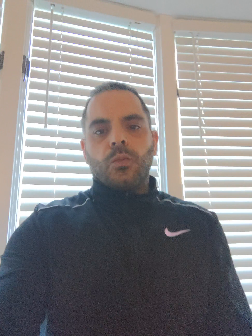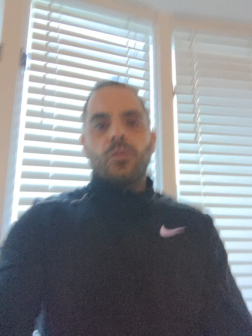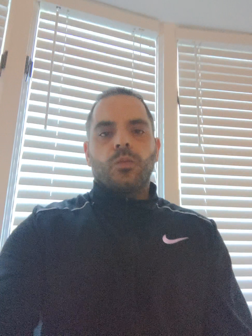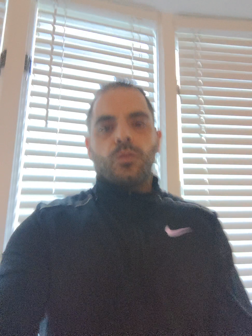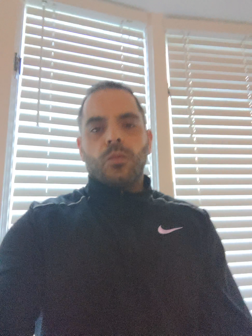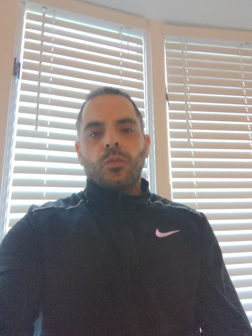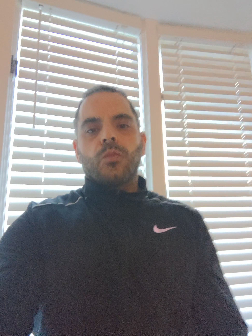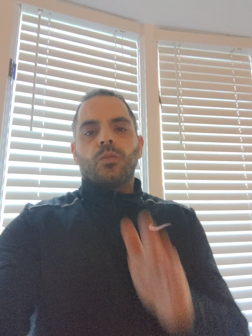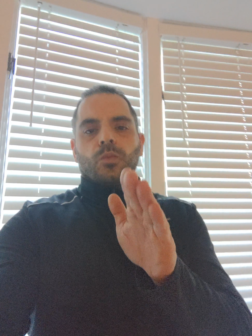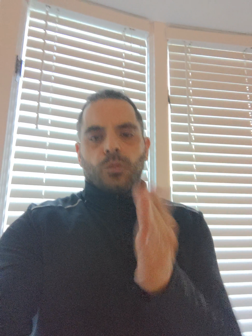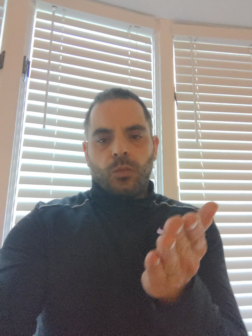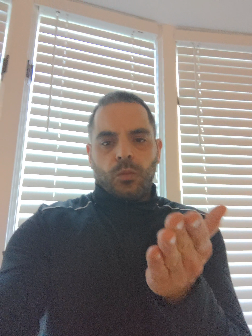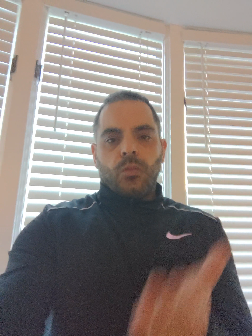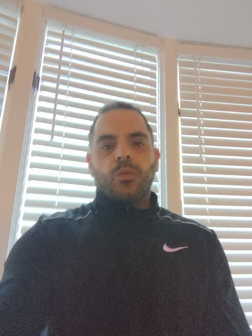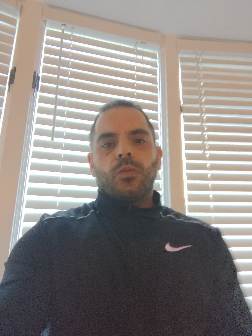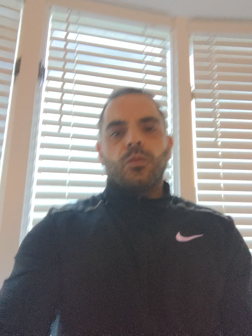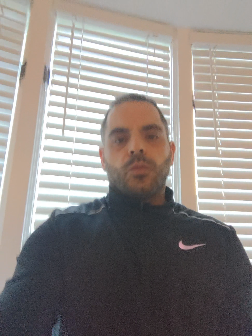book